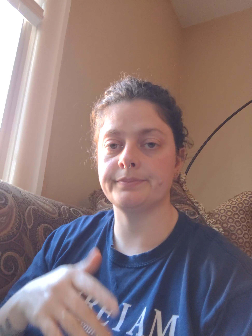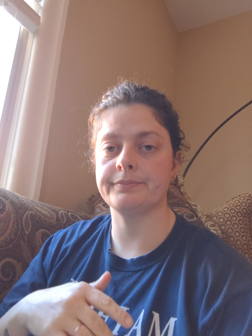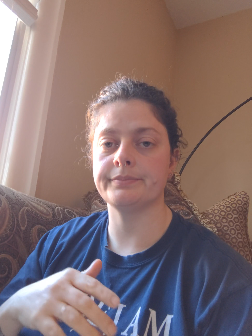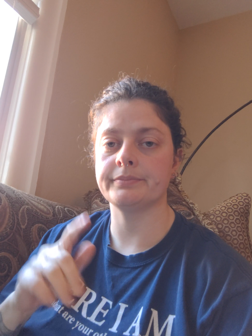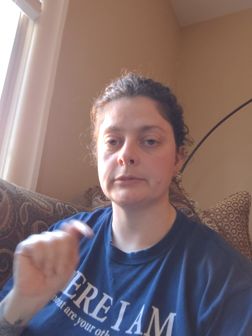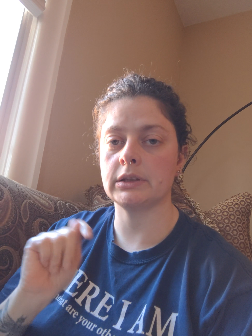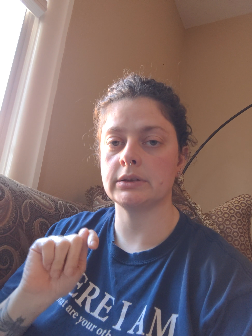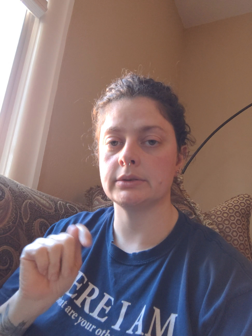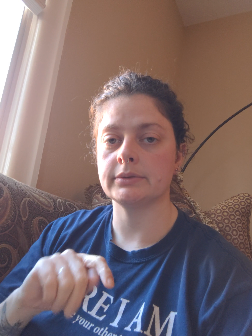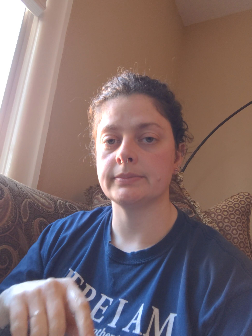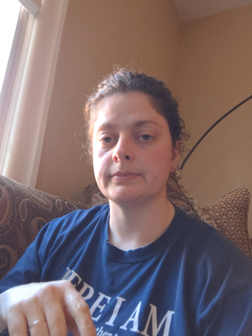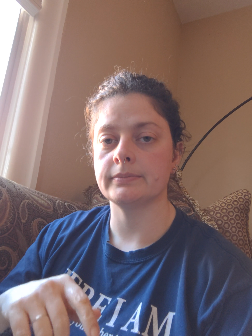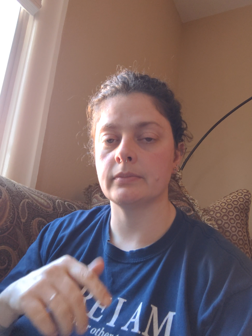potty